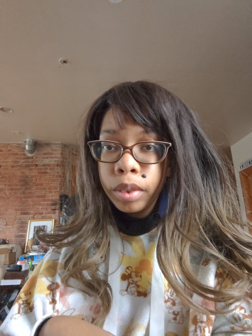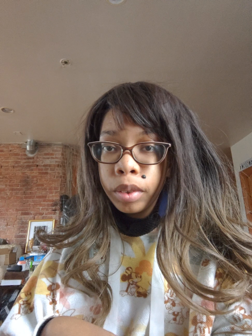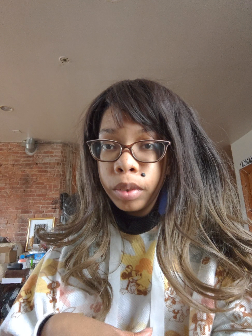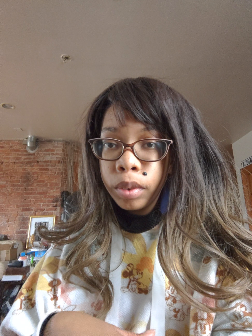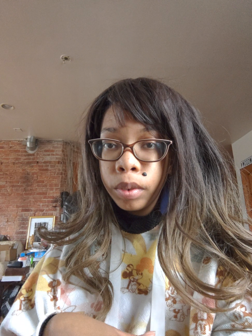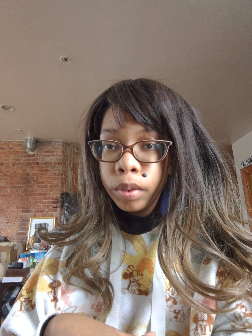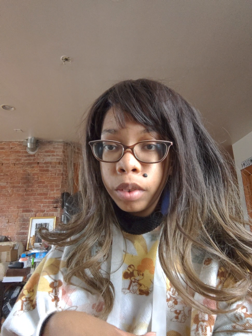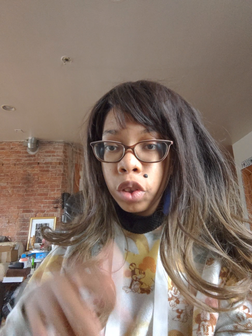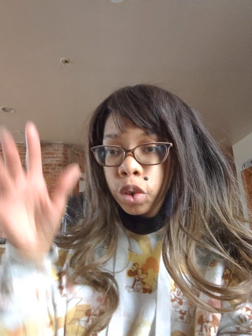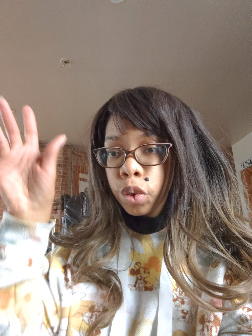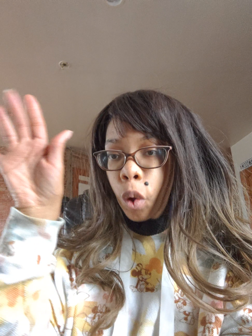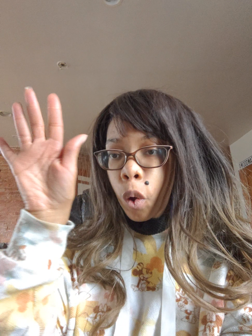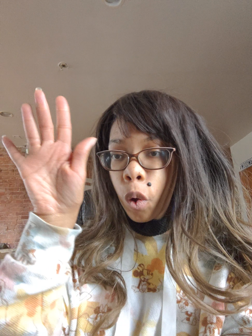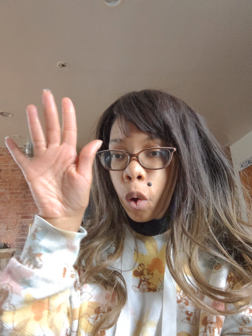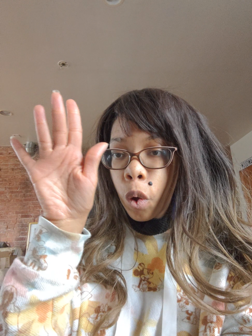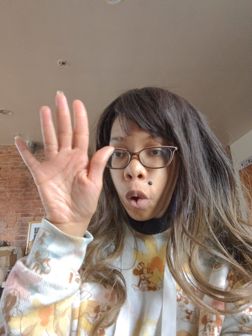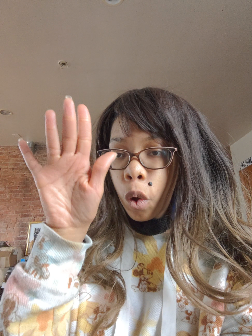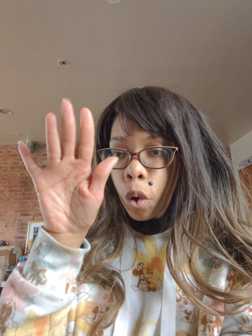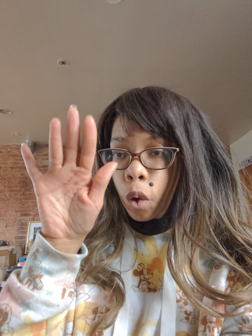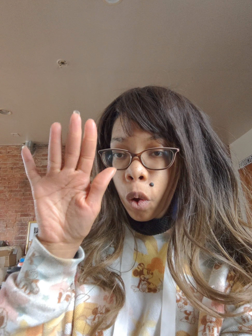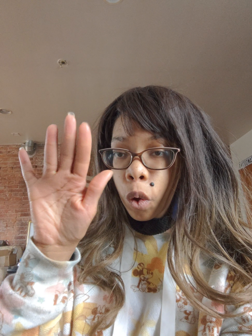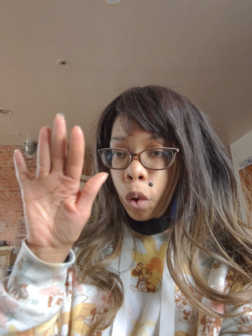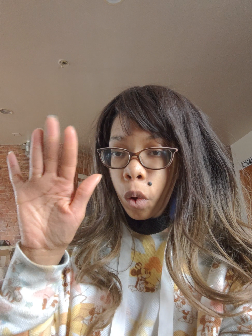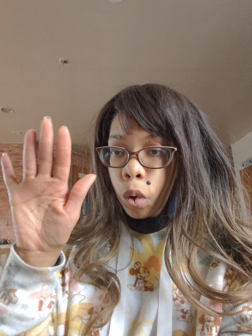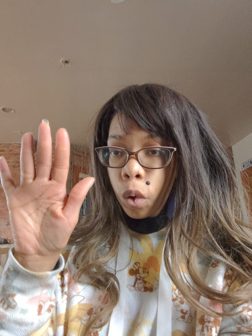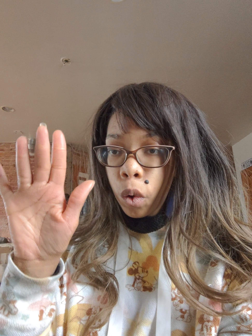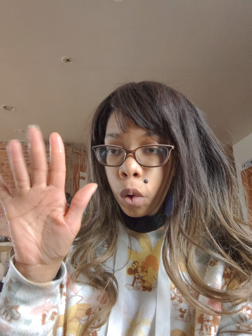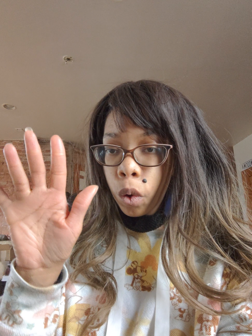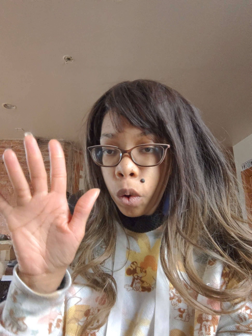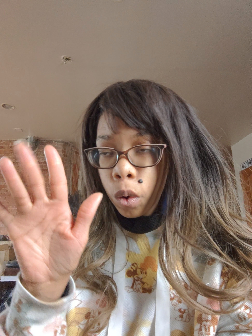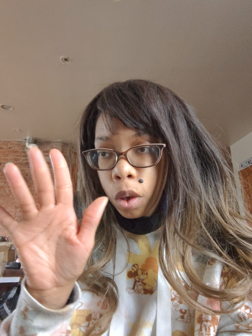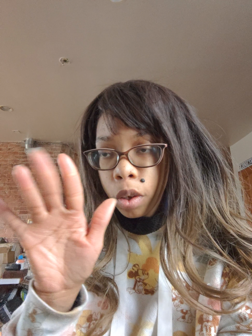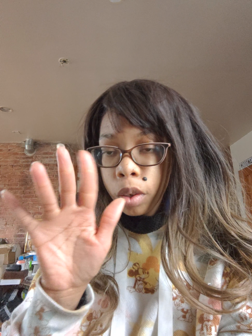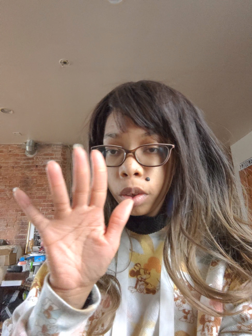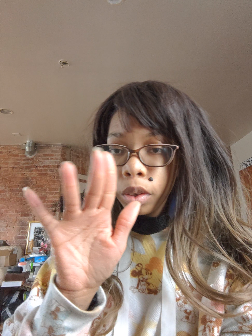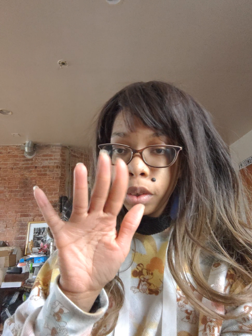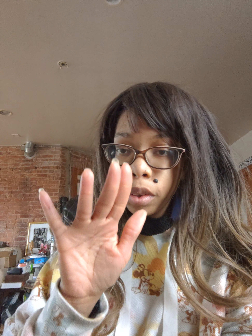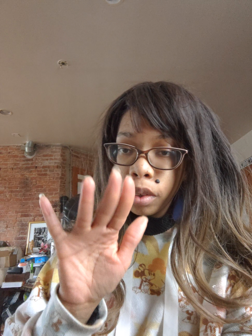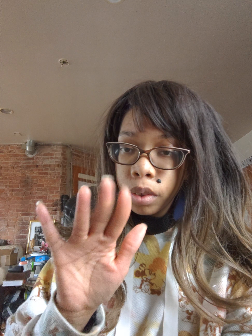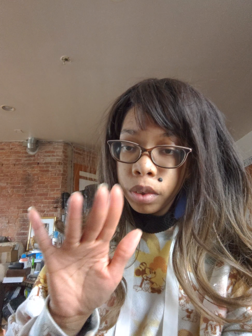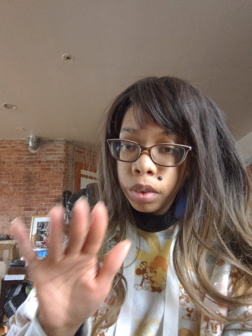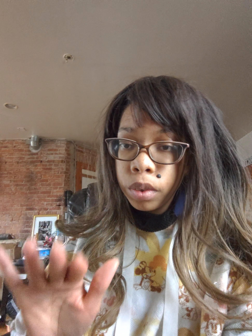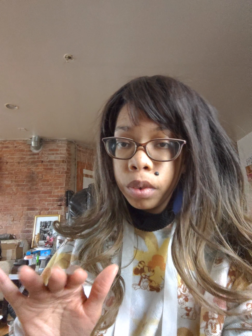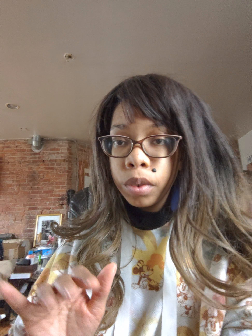snow